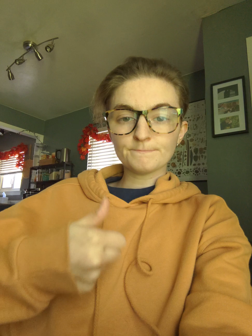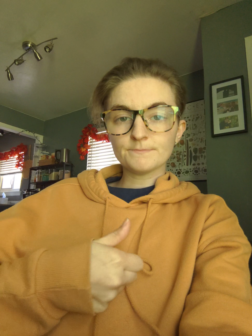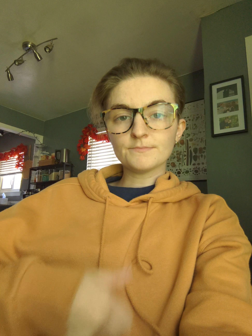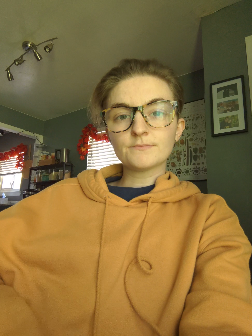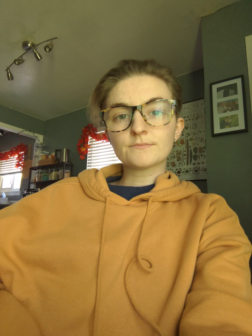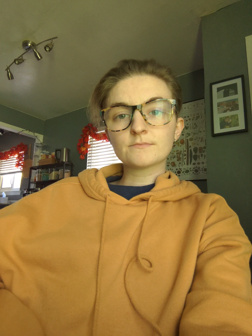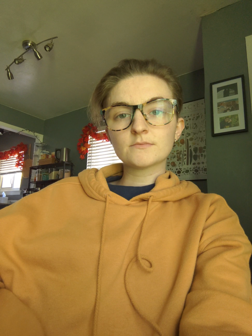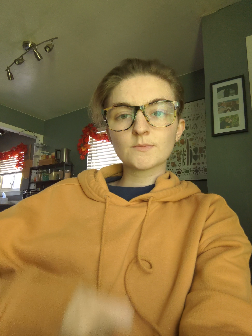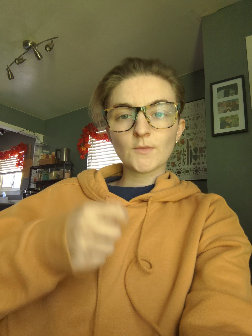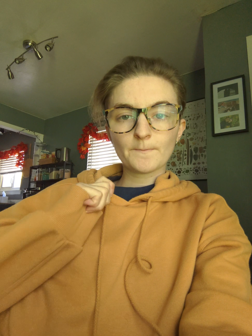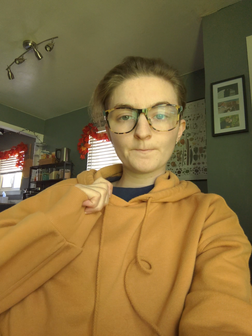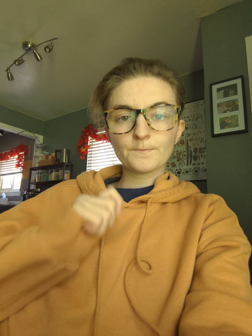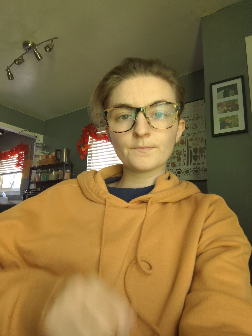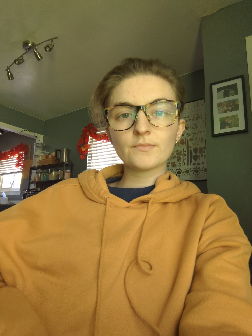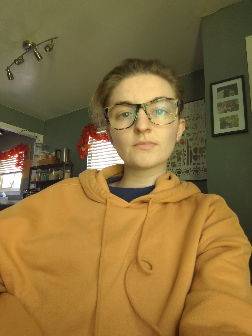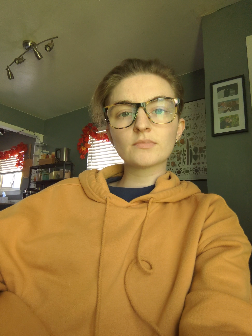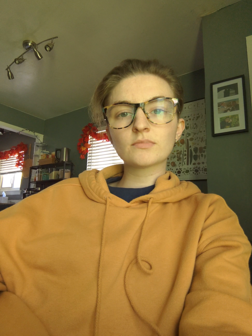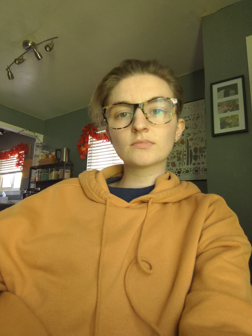rip